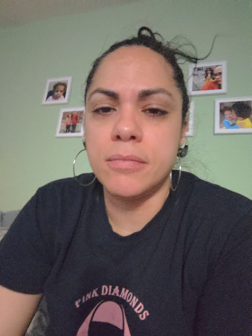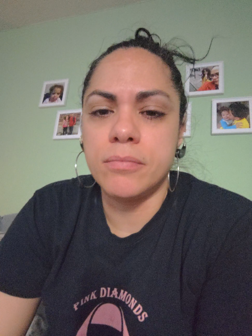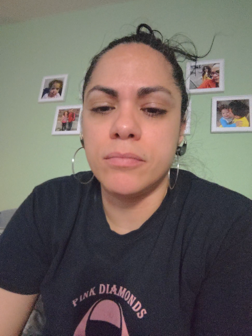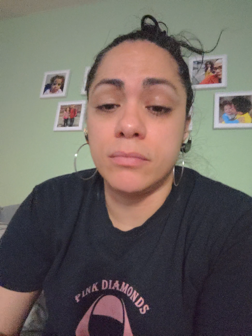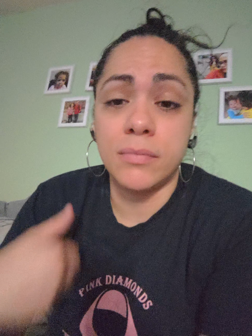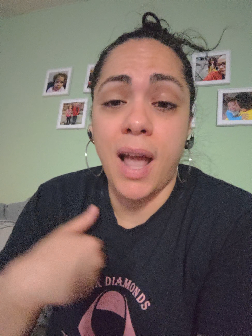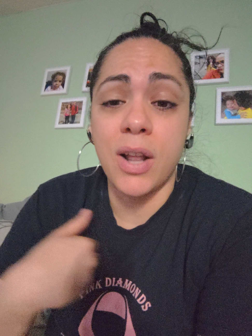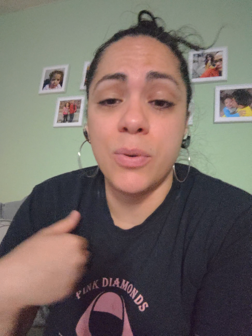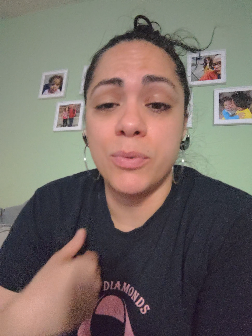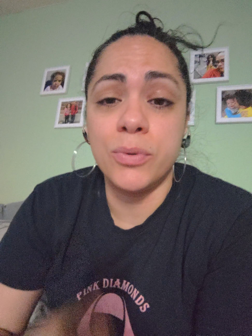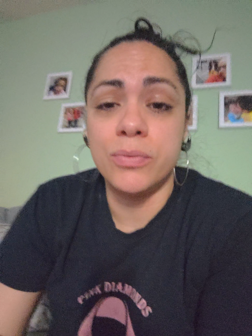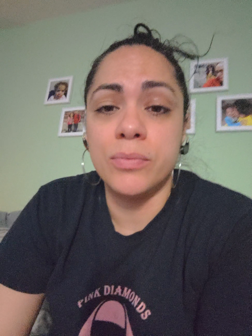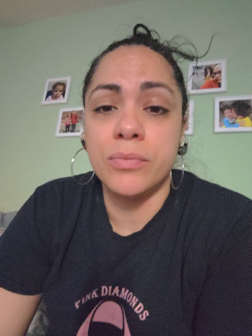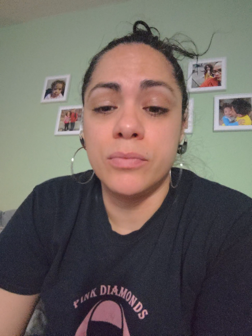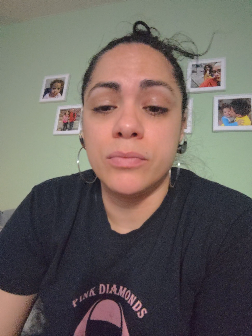animal